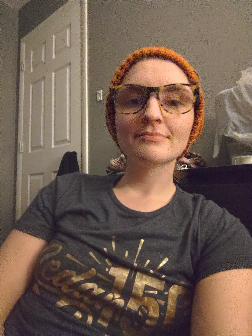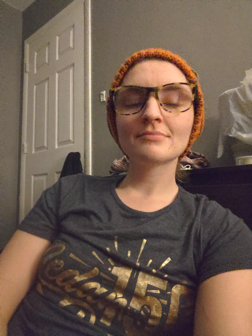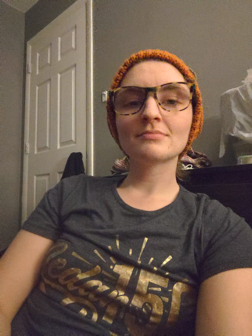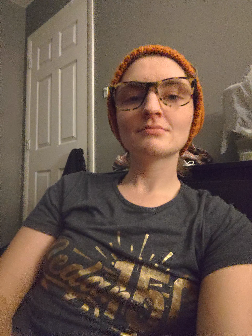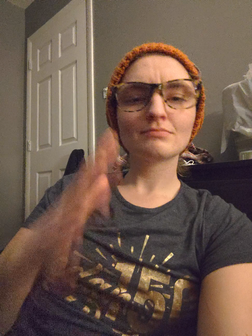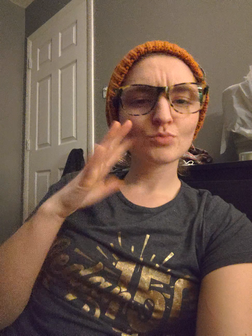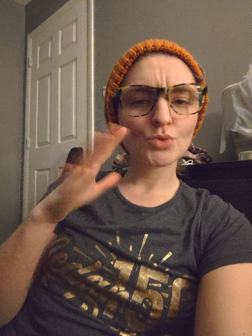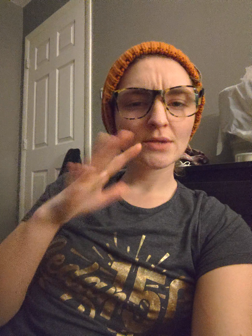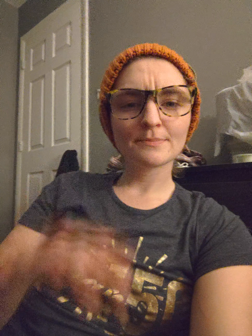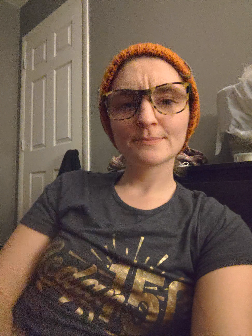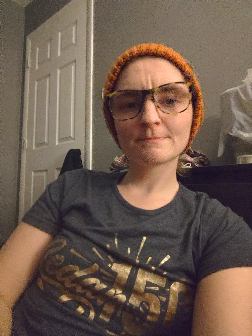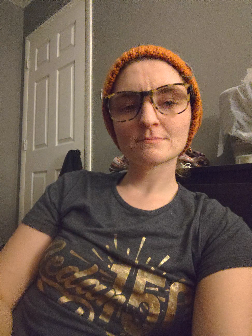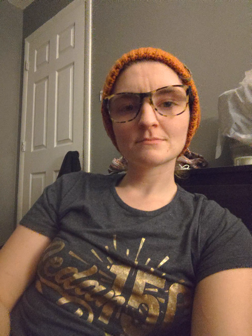noisy